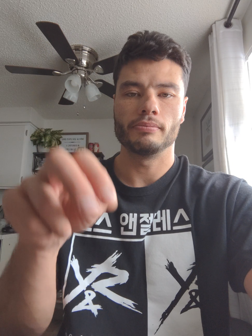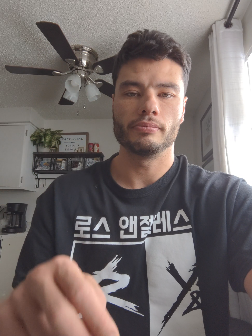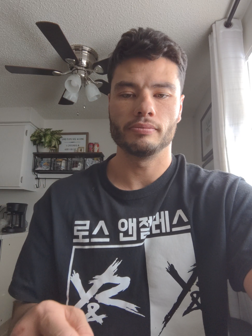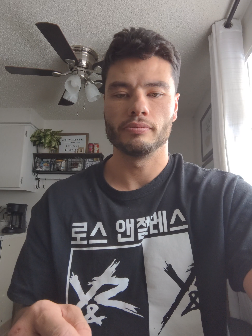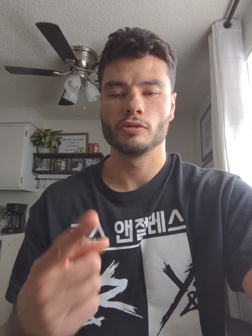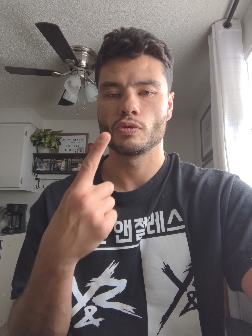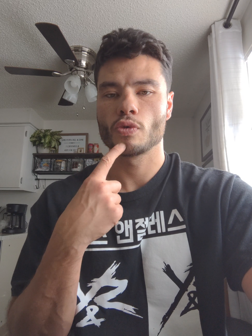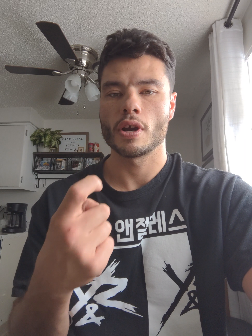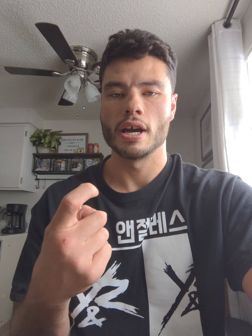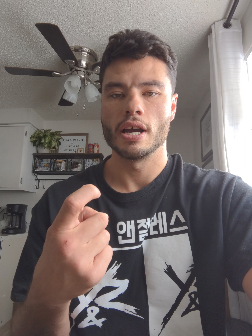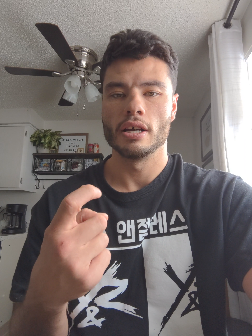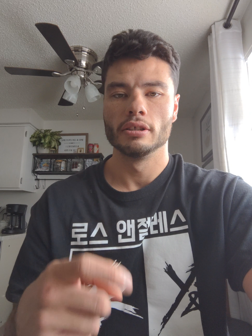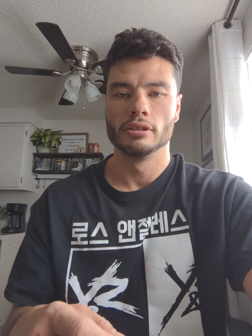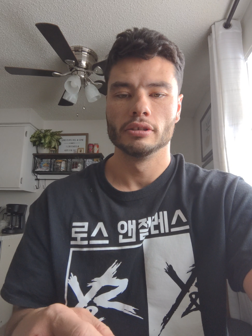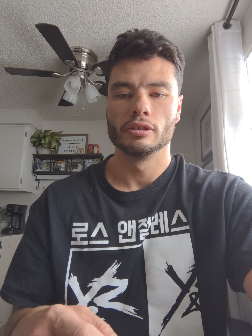red